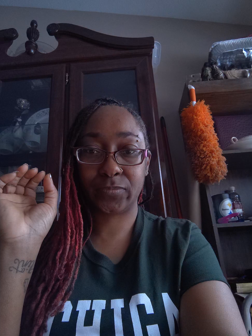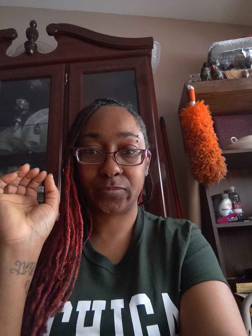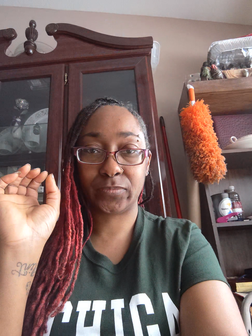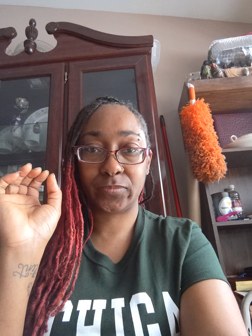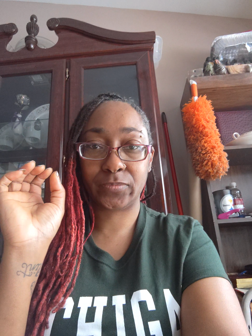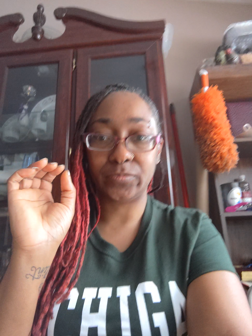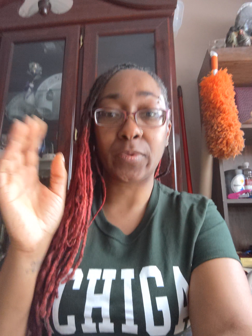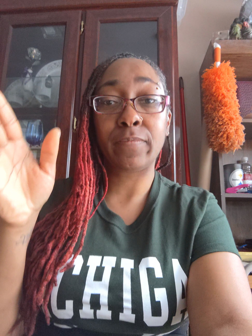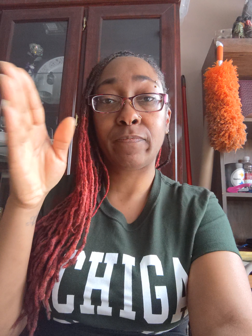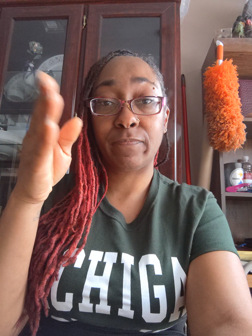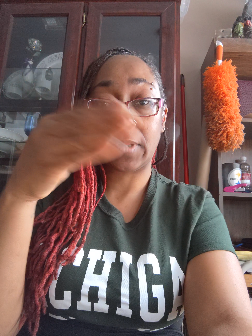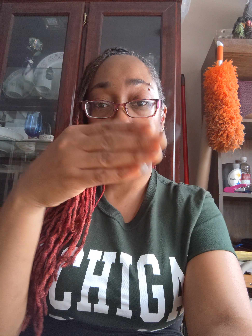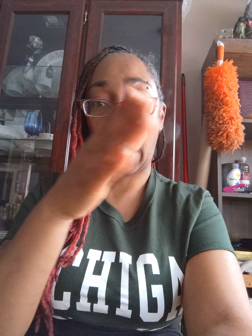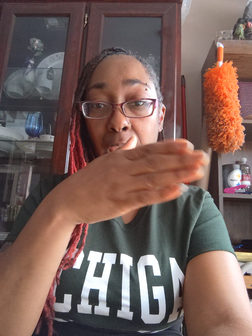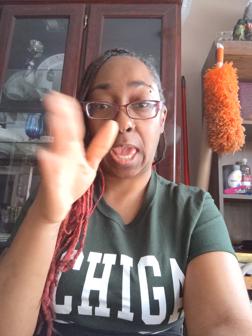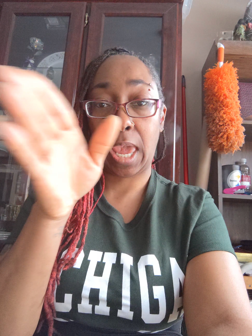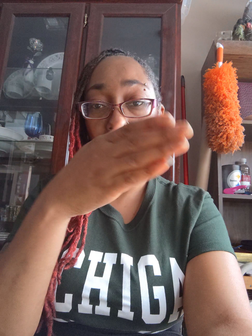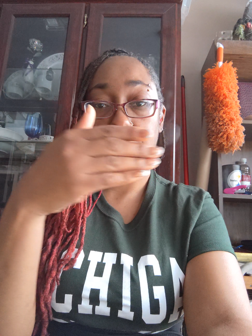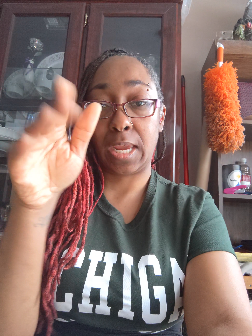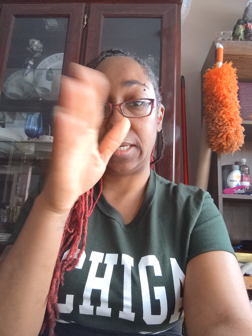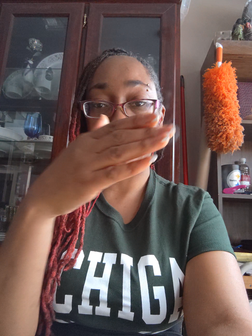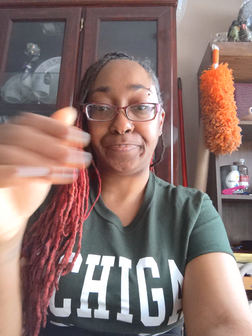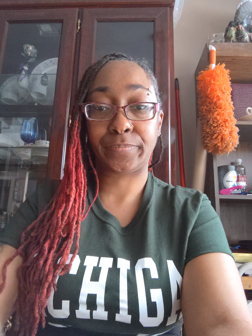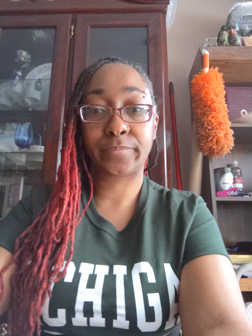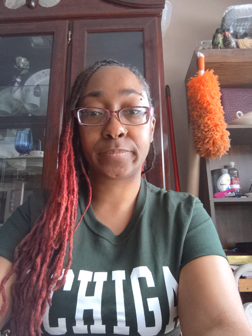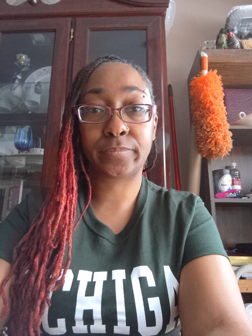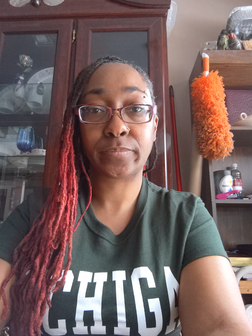flag